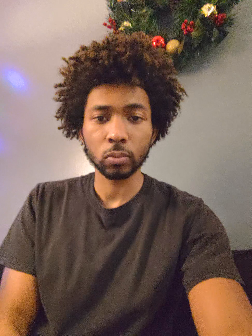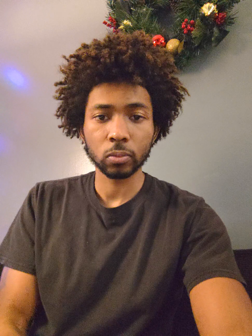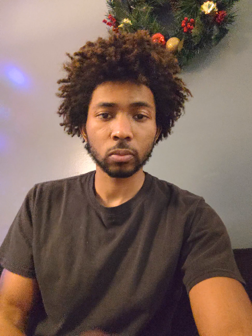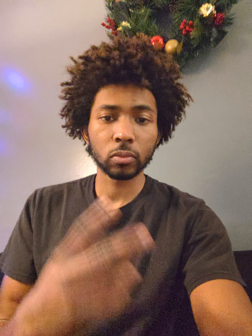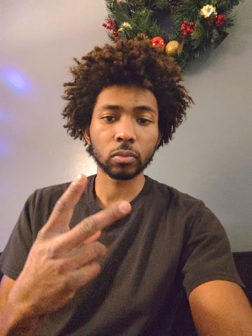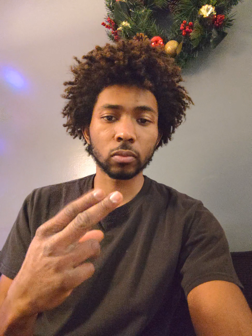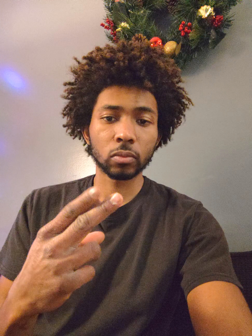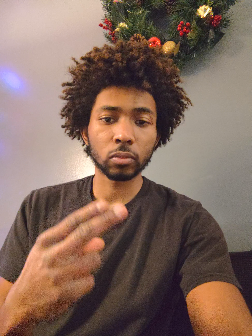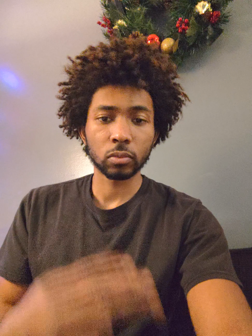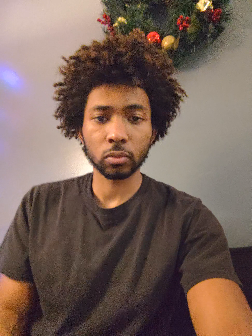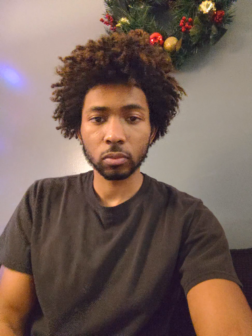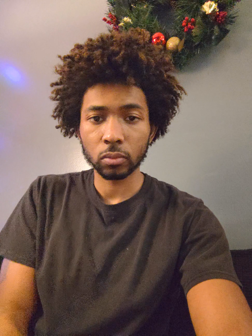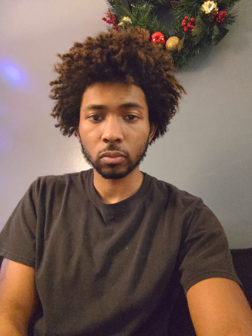scissors